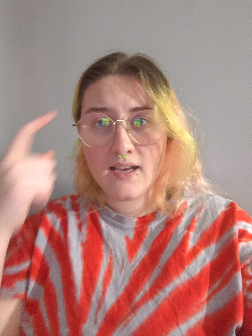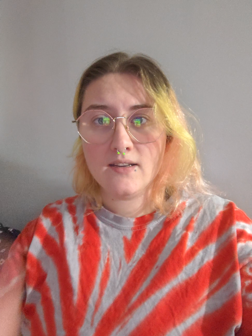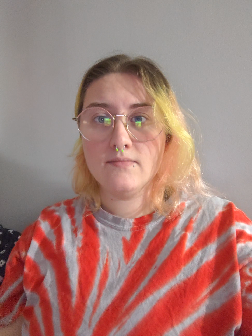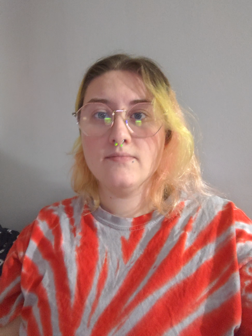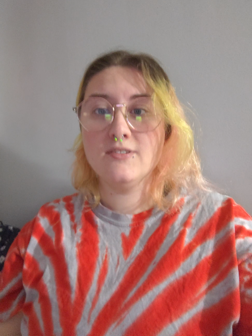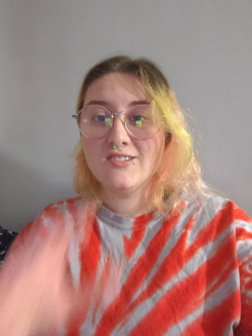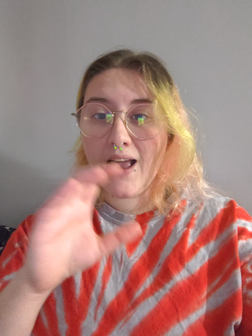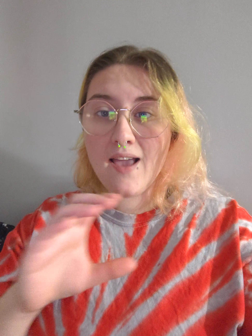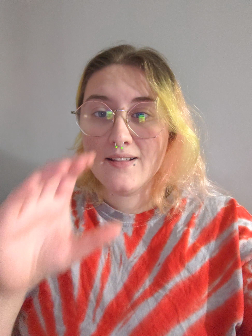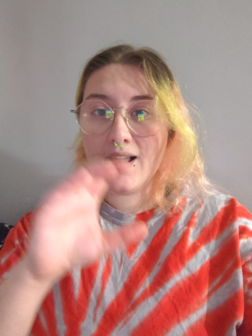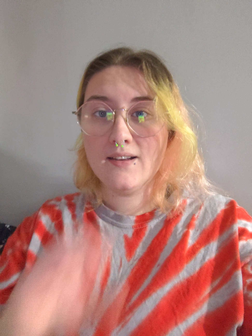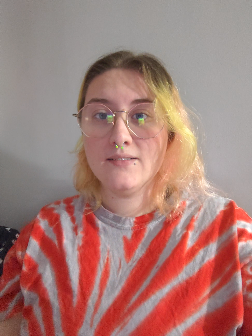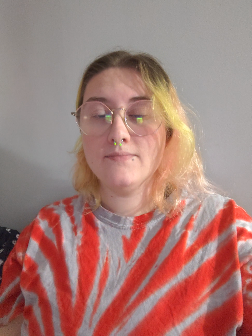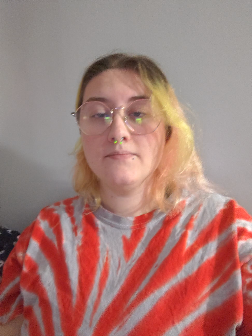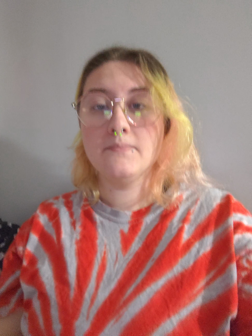chocolate